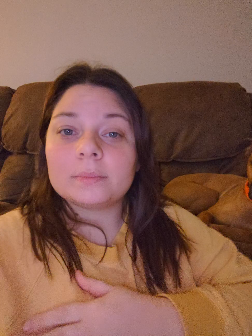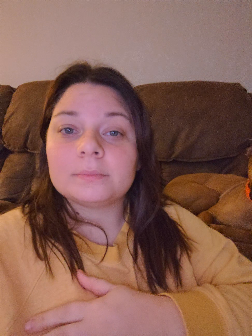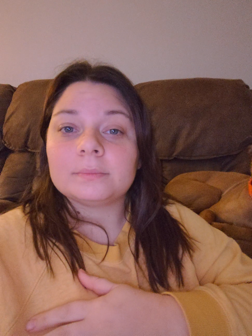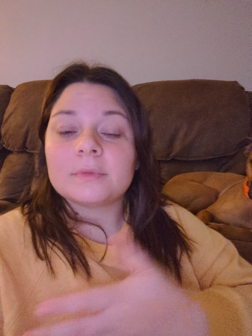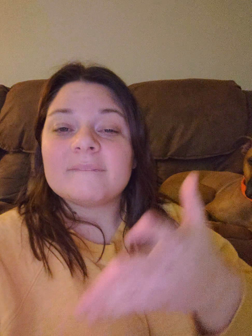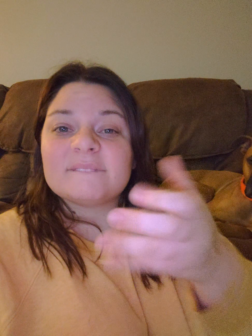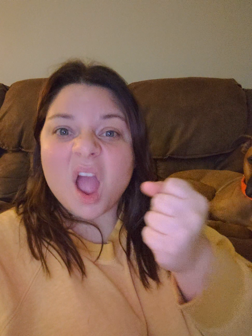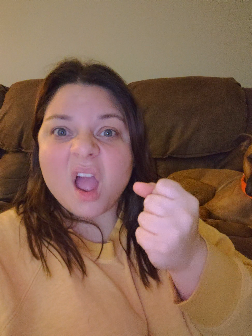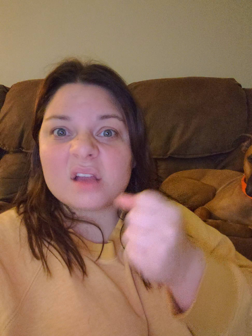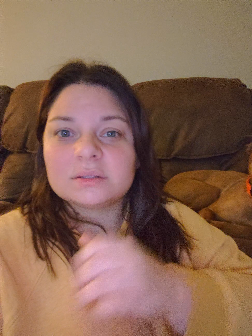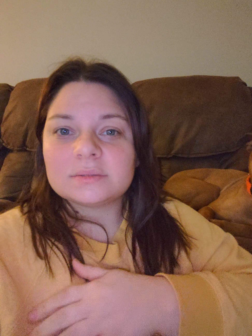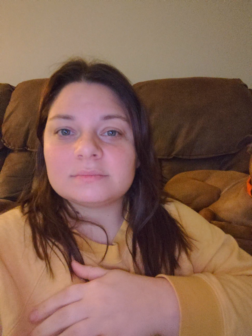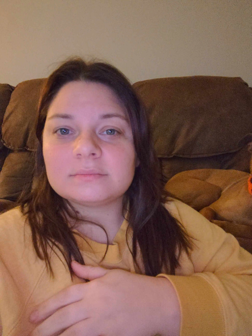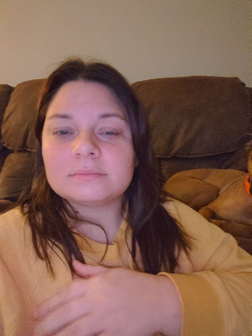fast